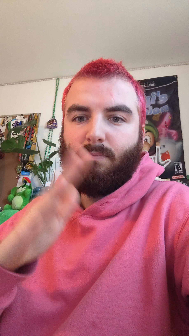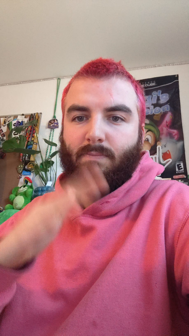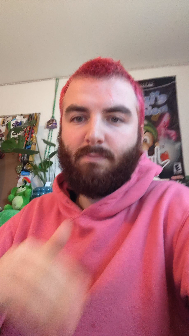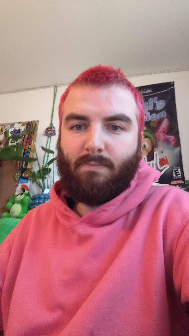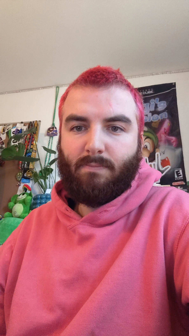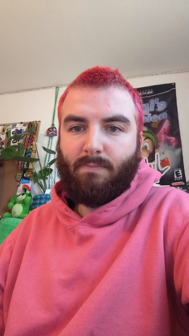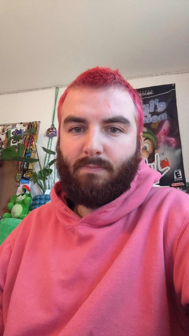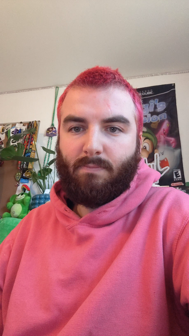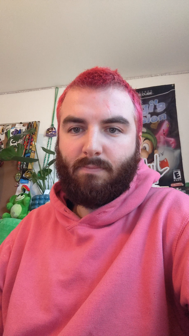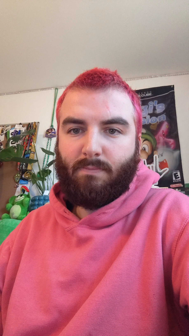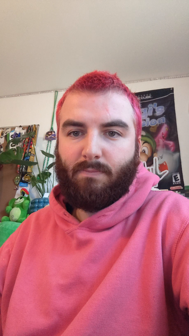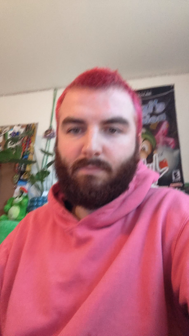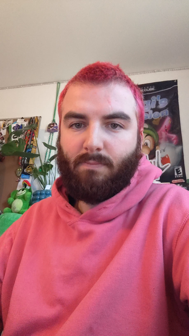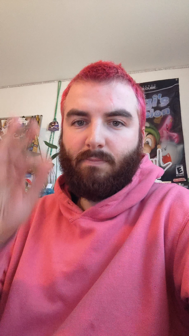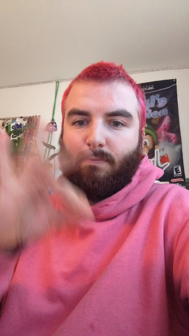fit